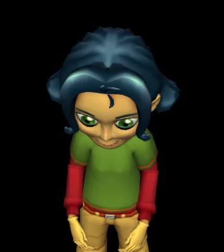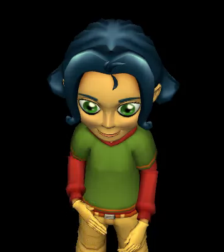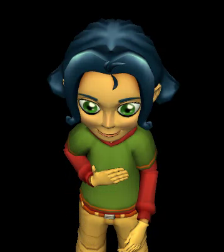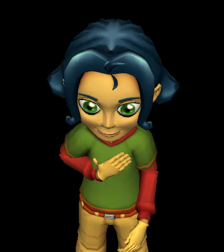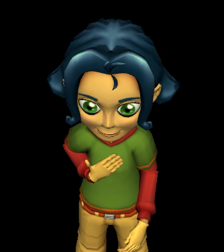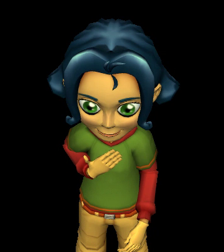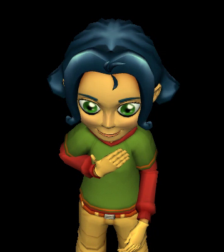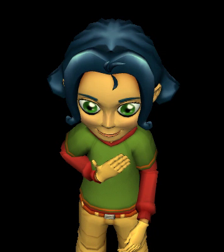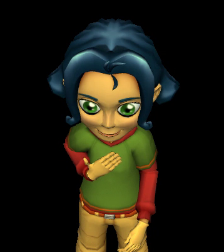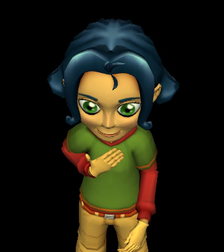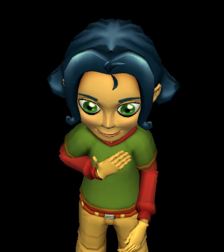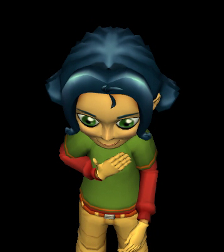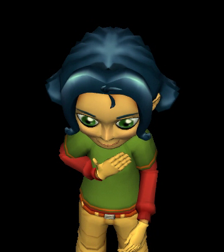سعيد